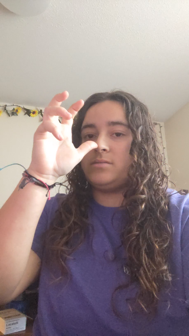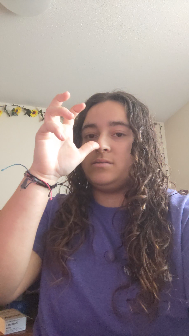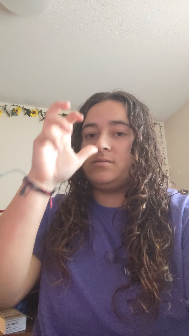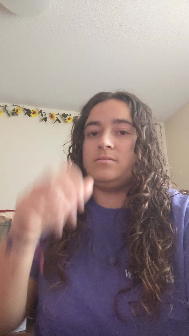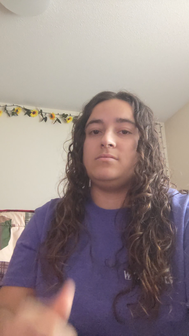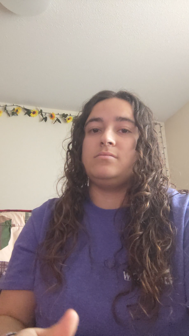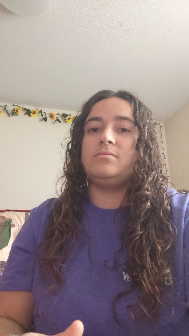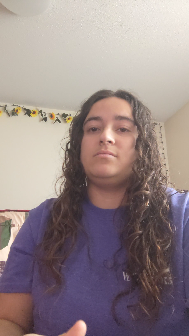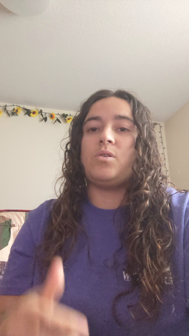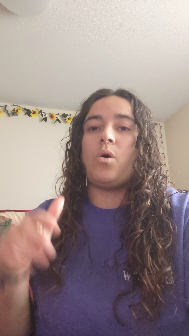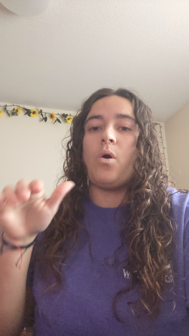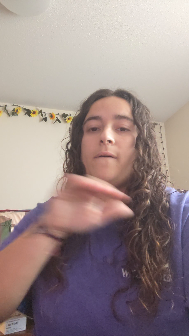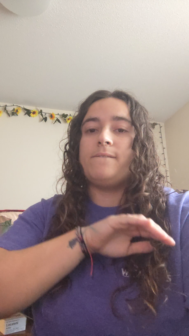cover